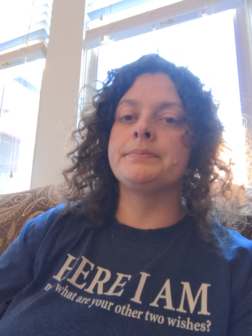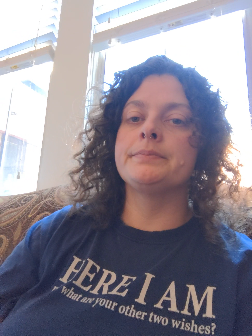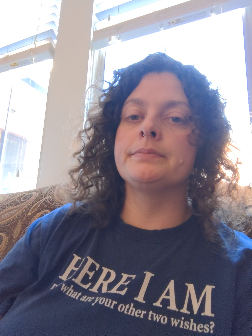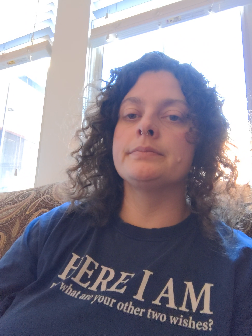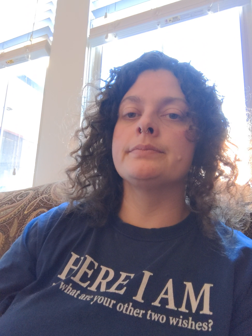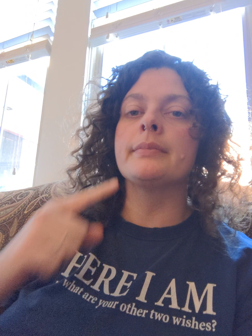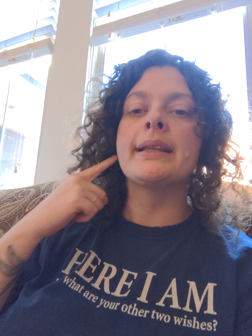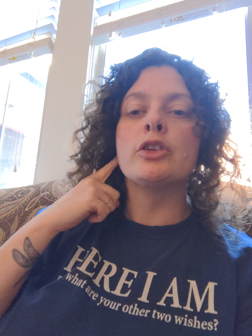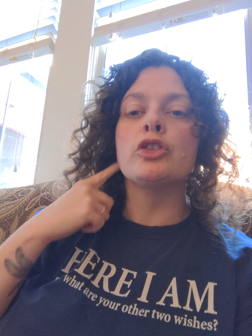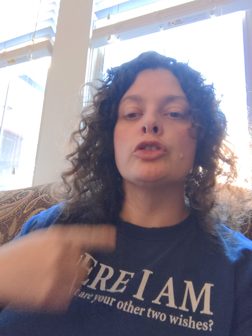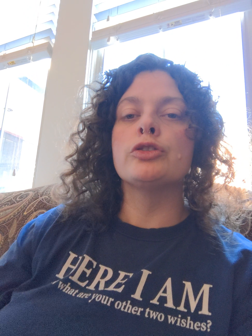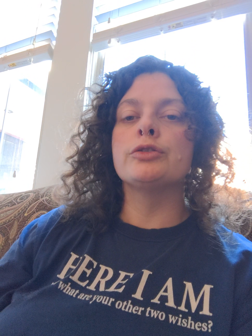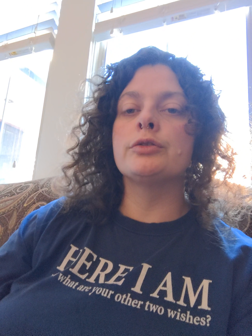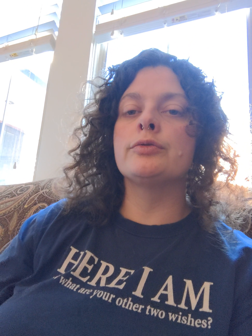hear